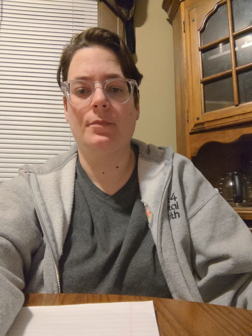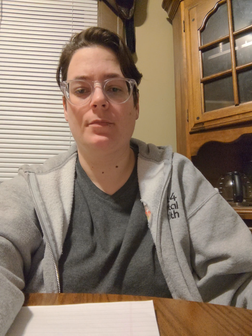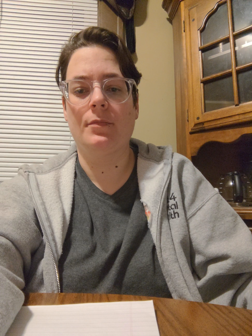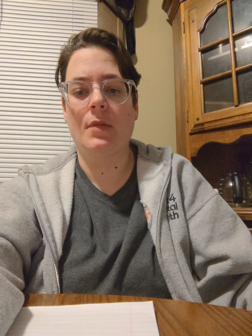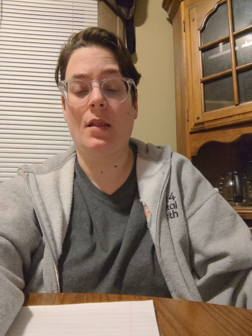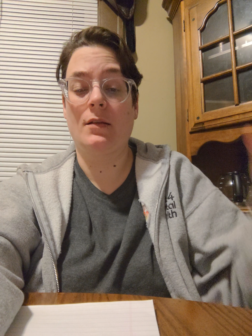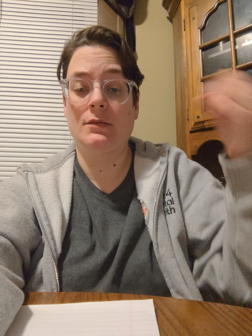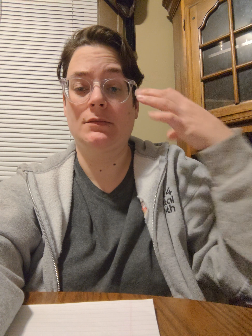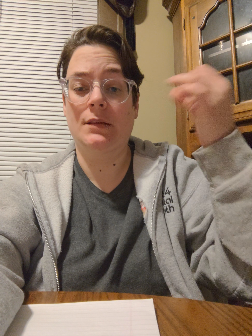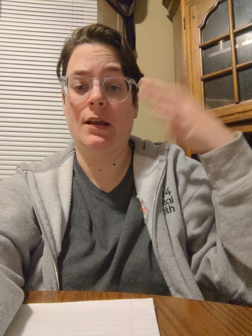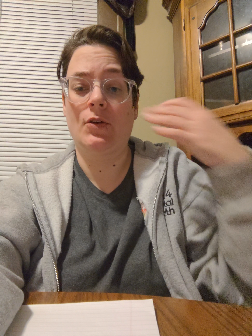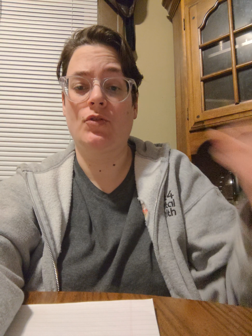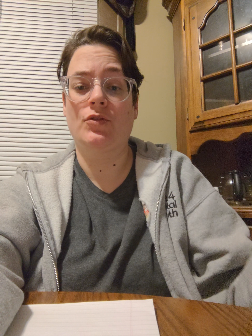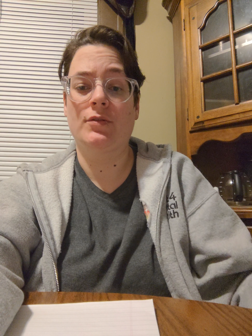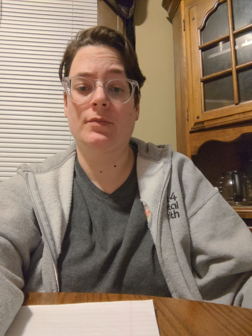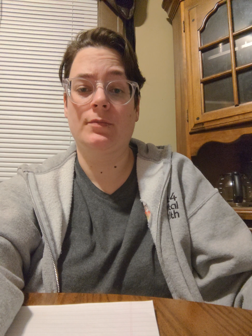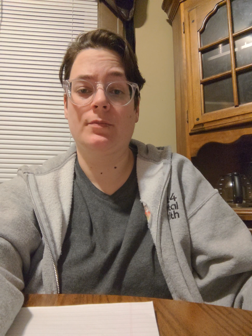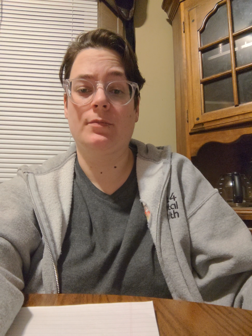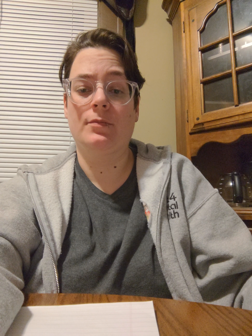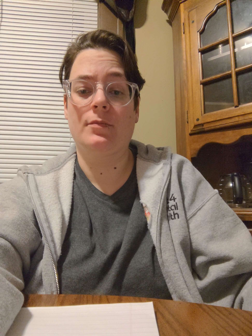shower